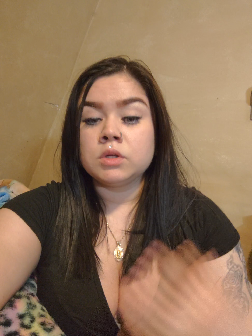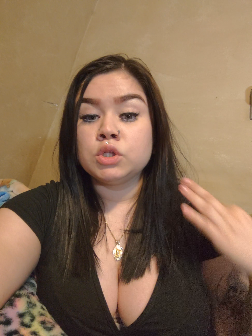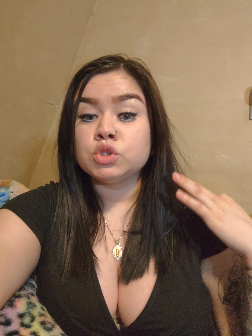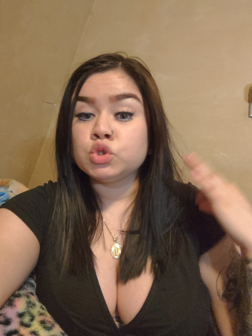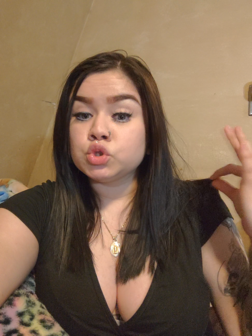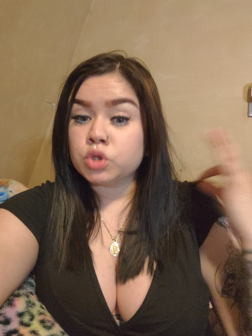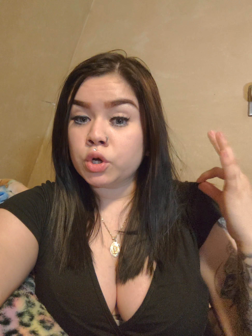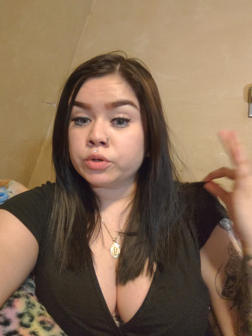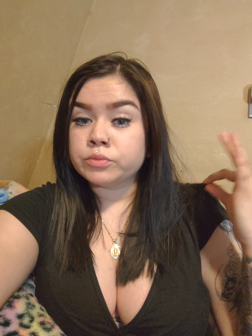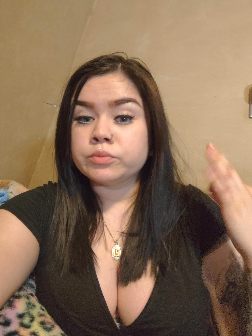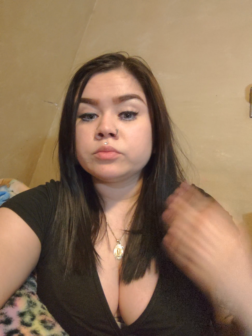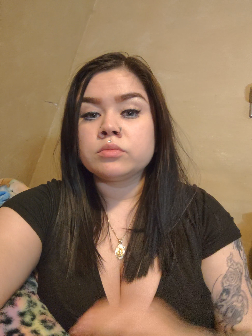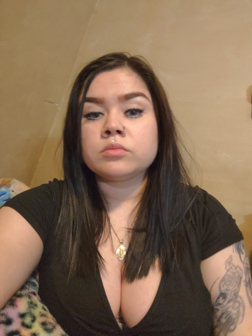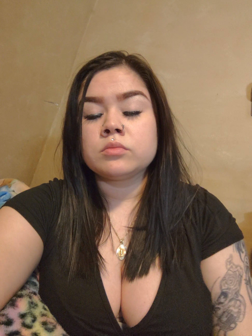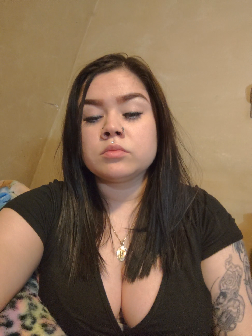shirt